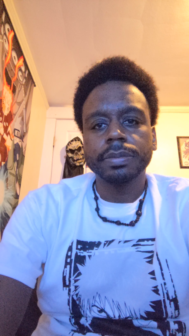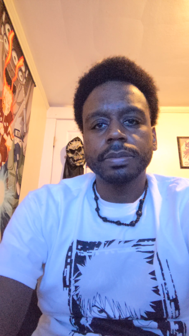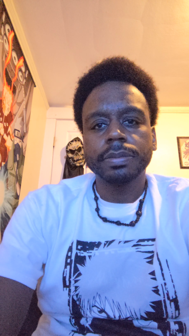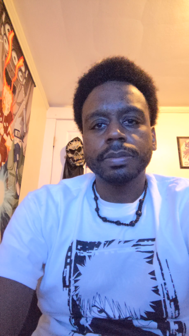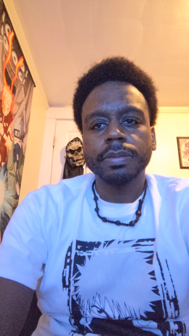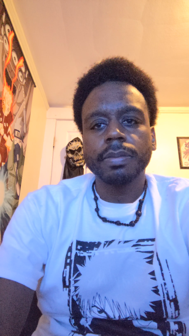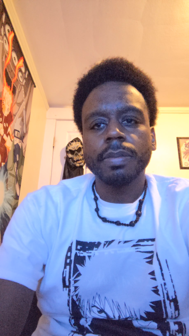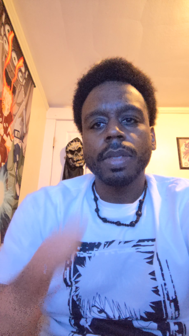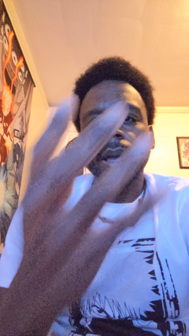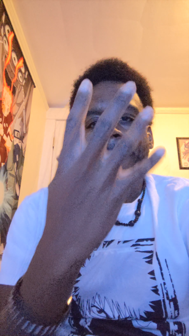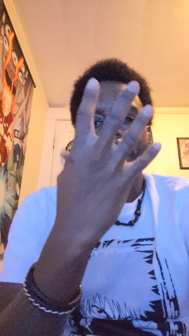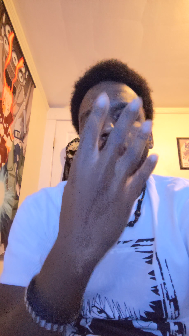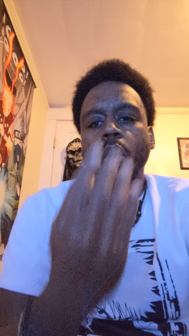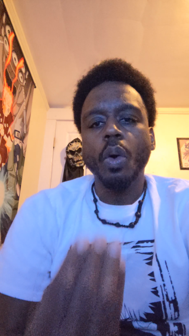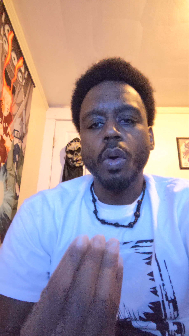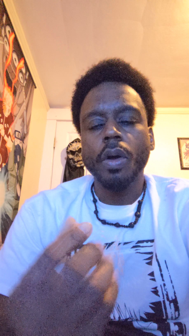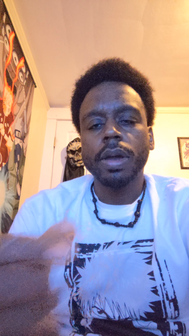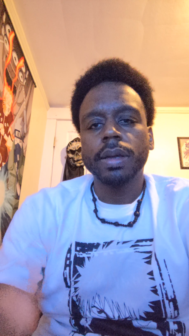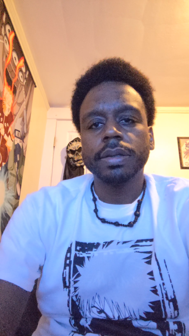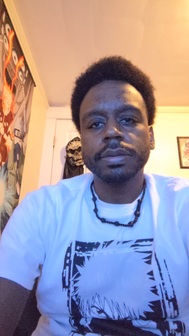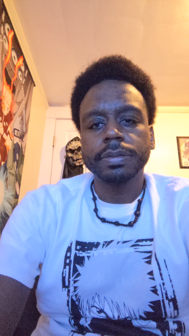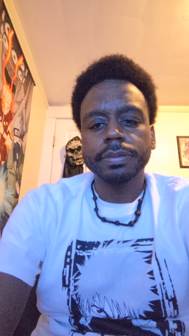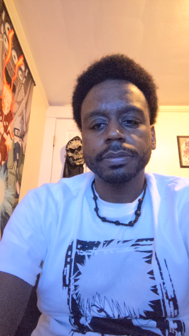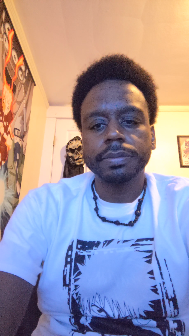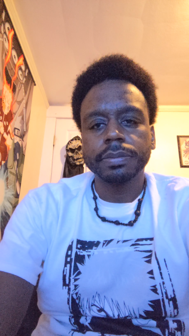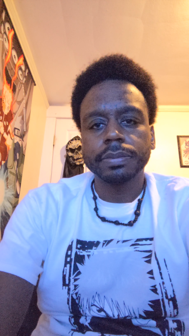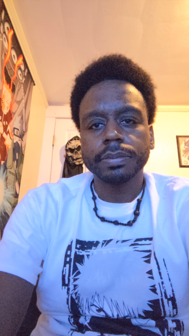poor